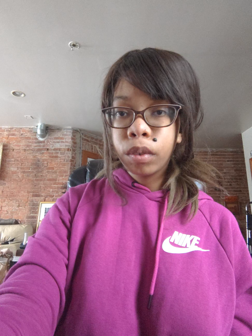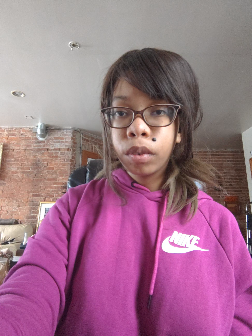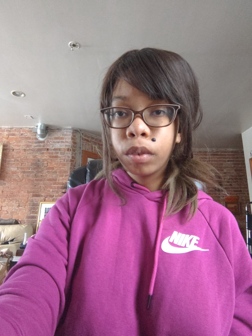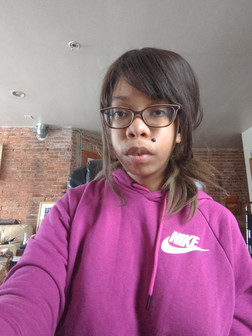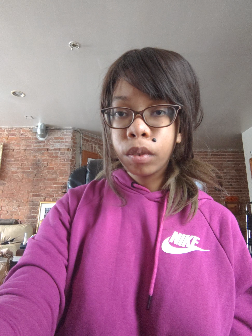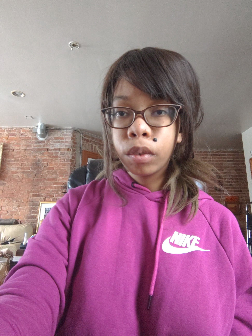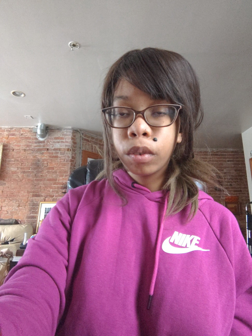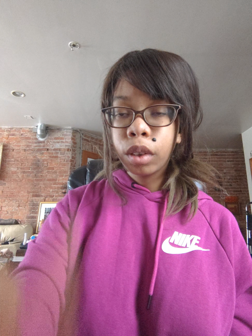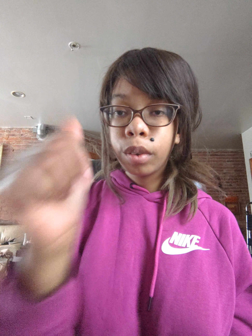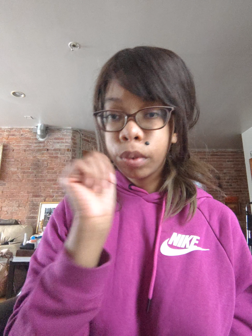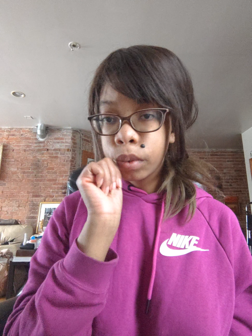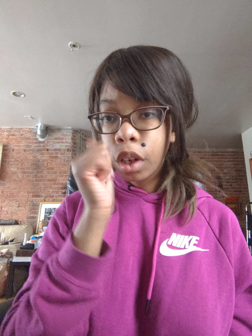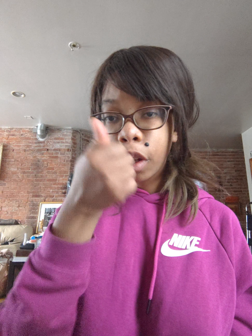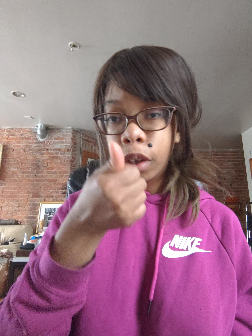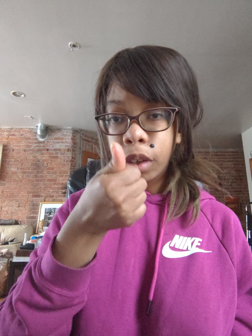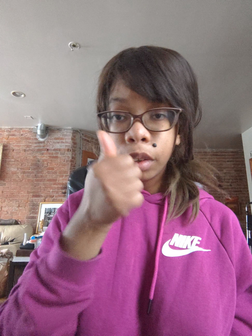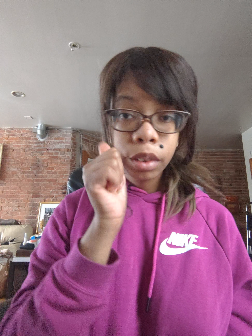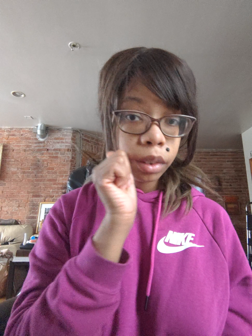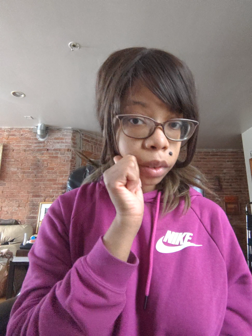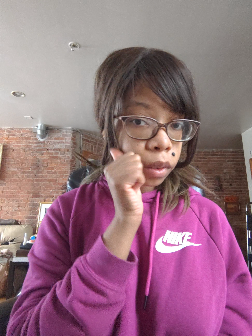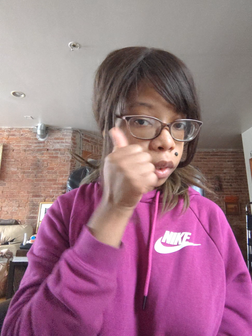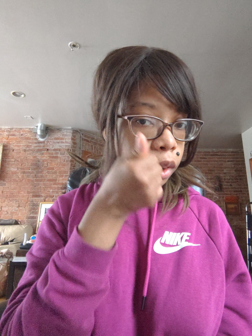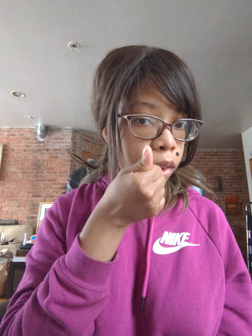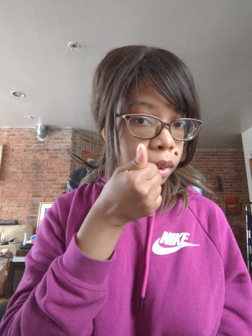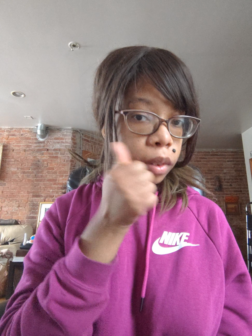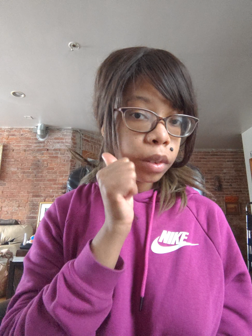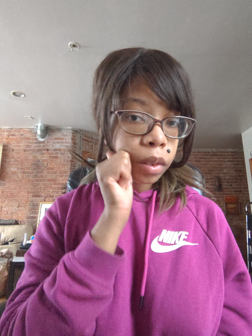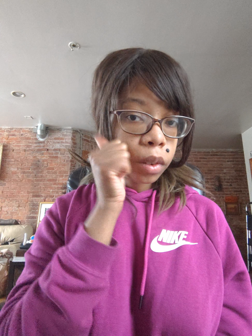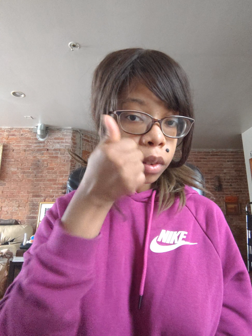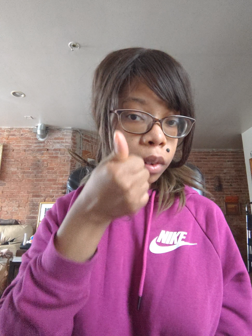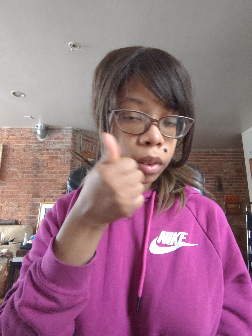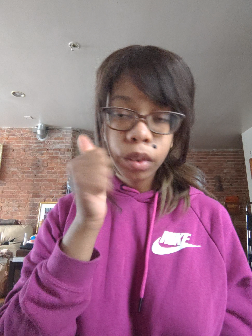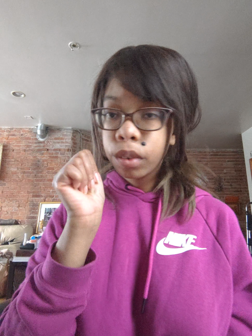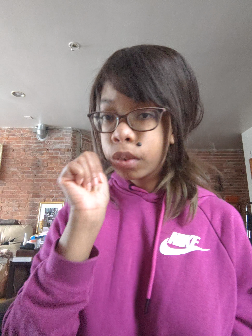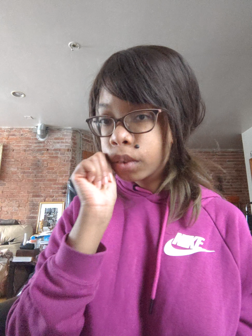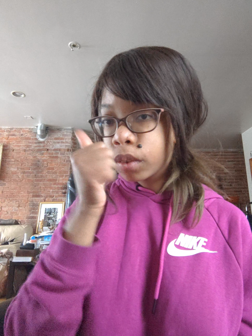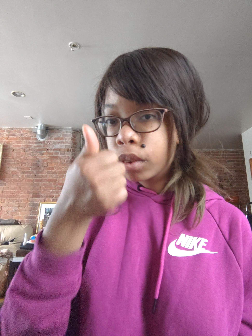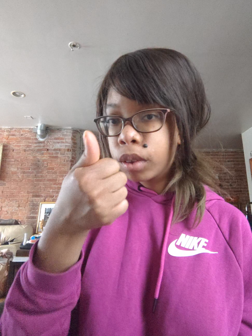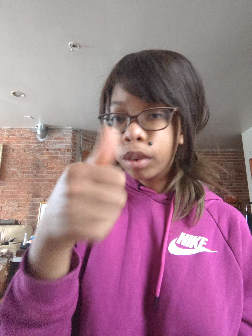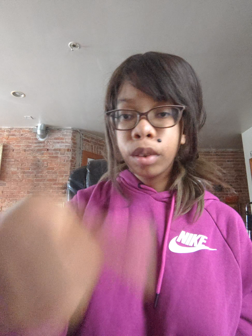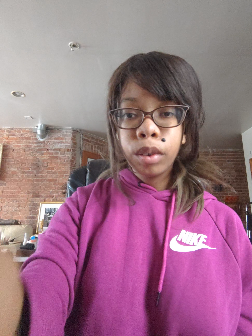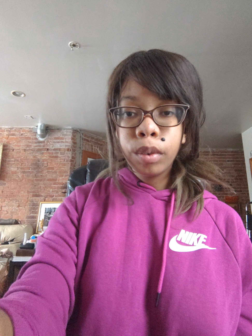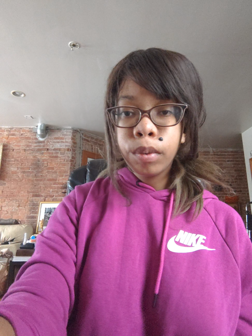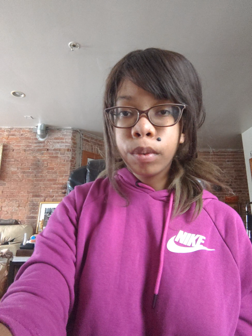tomorrow